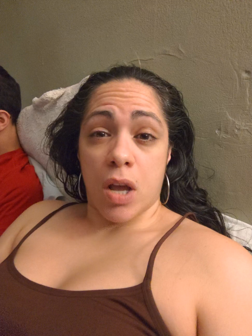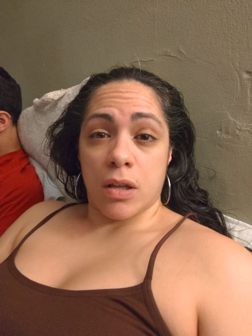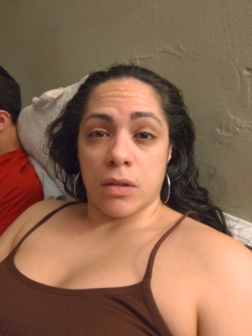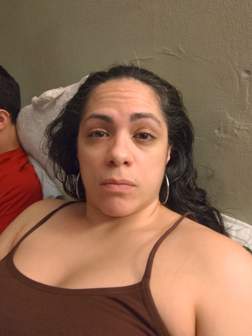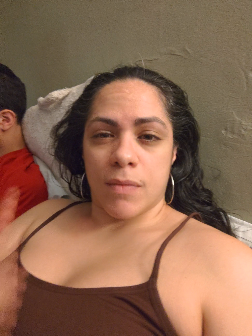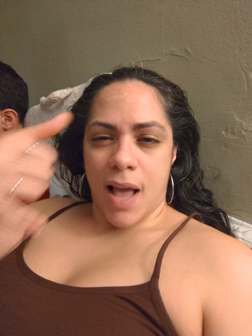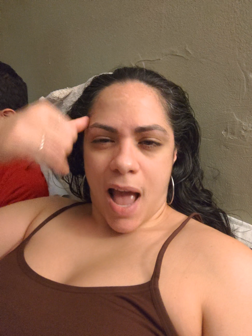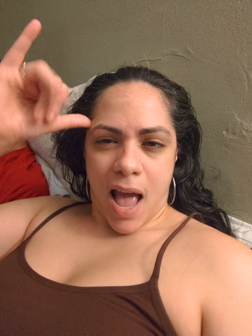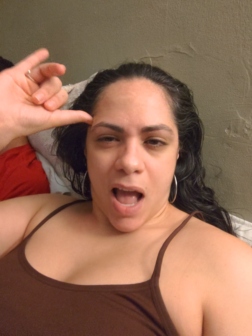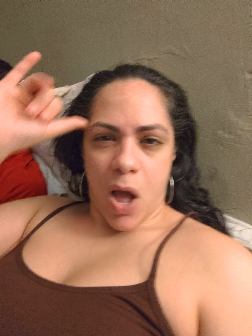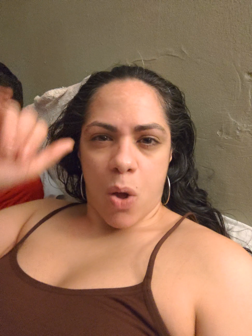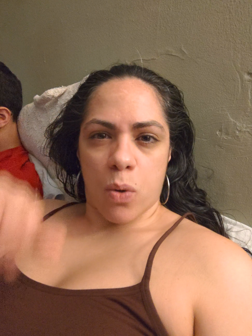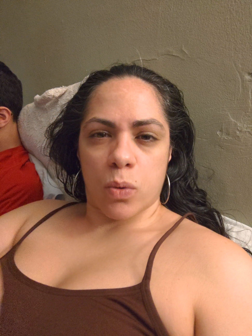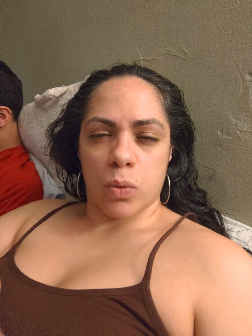cow